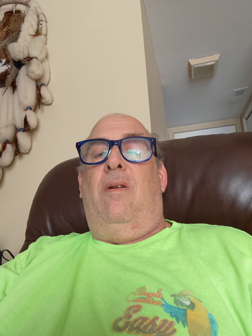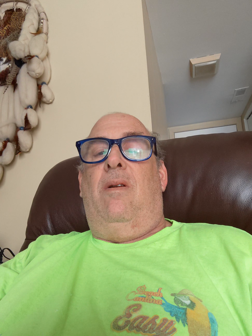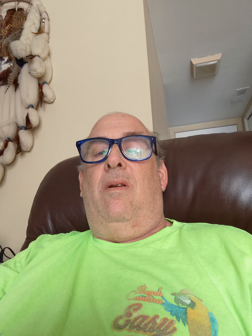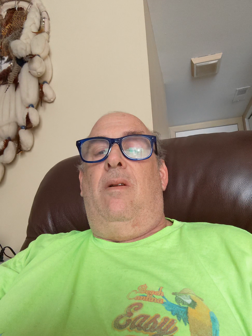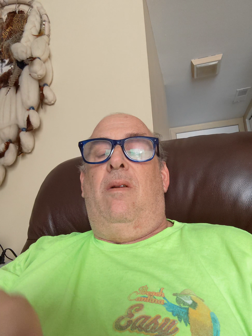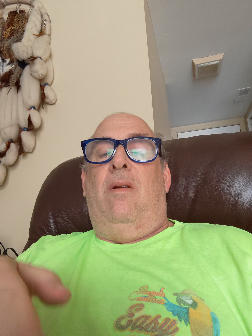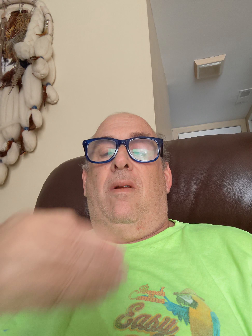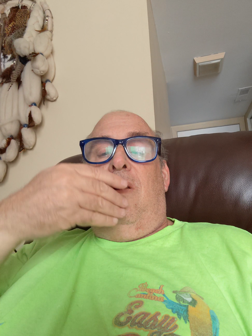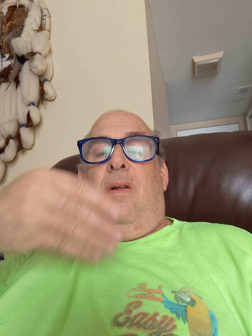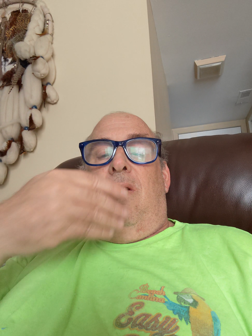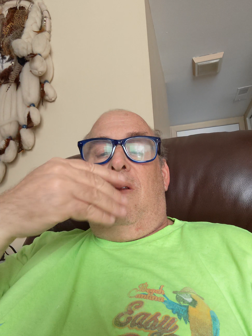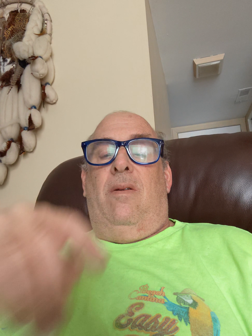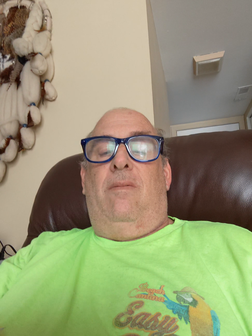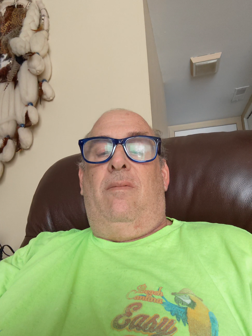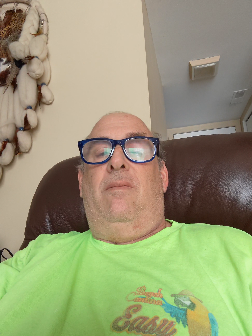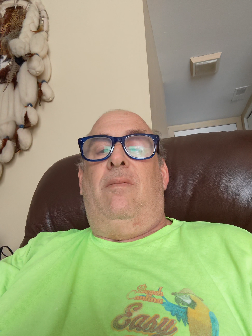cereal